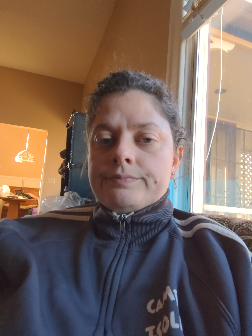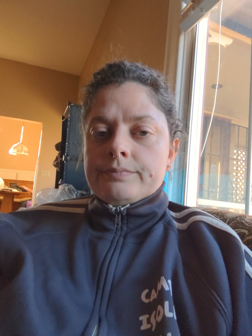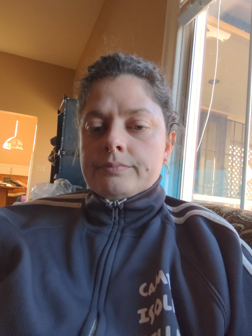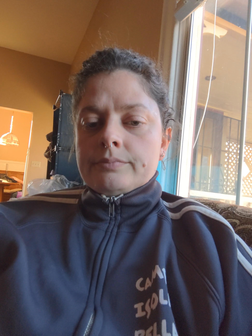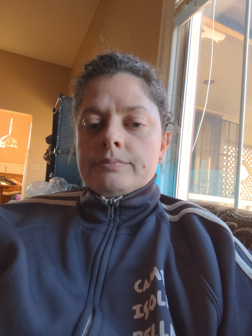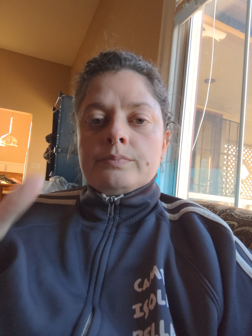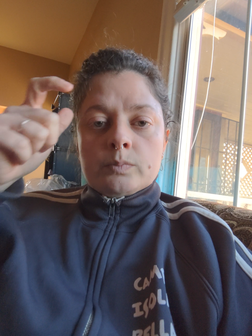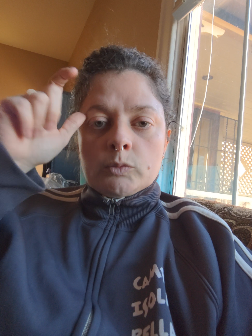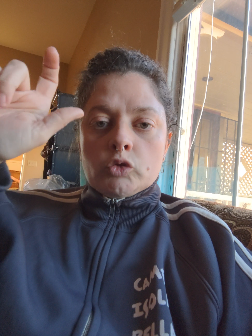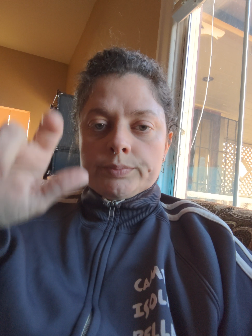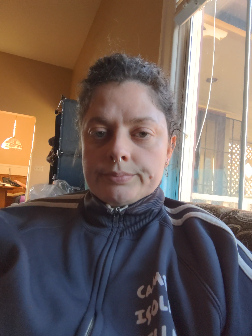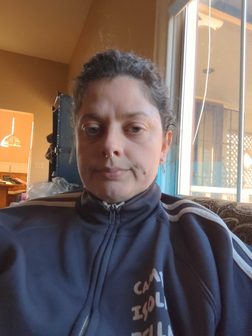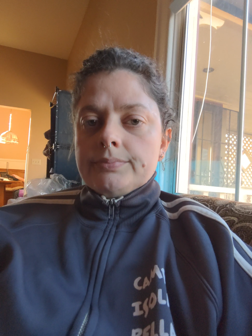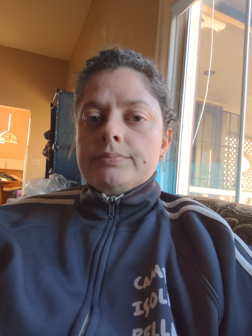moon